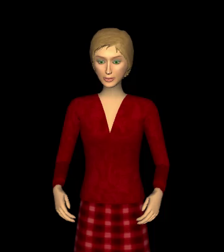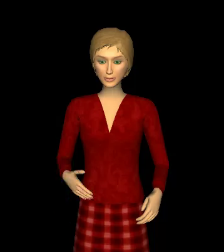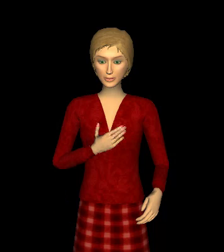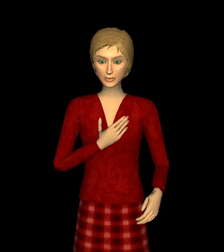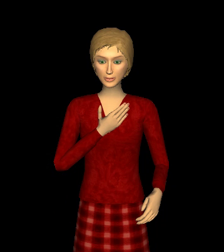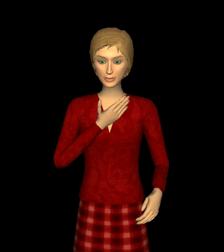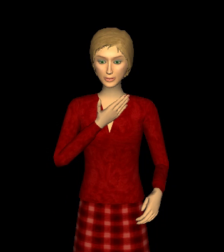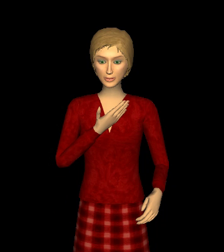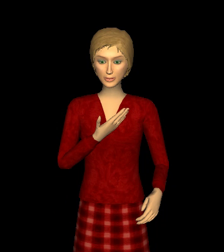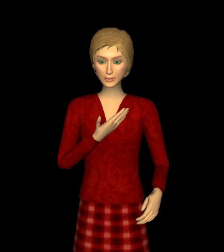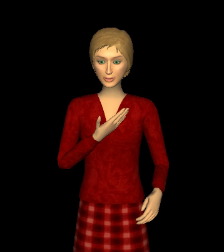يحب